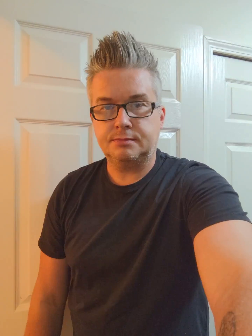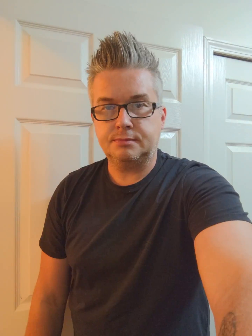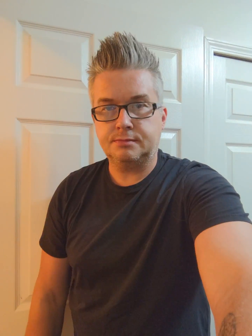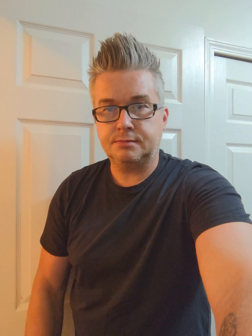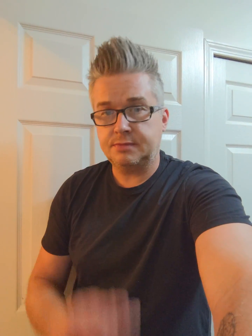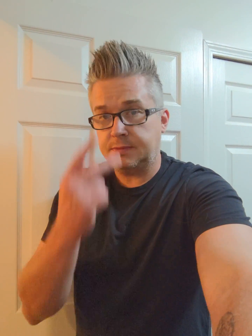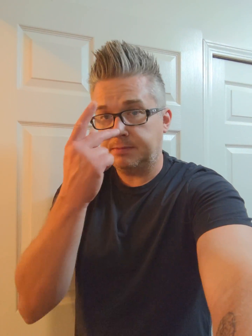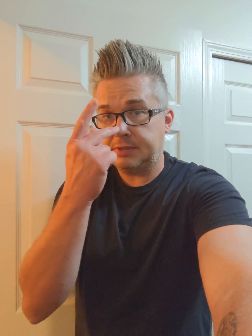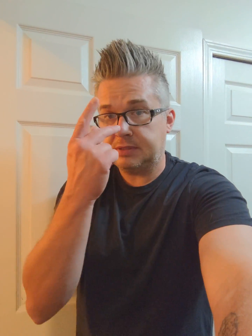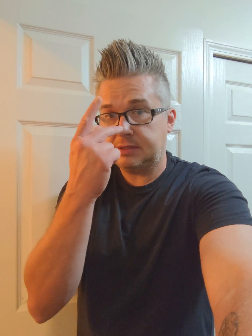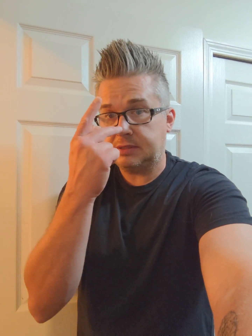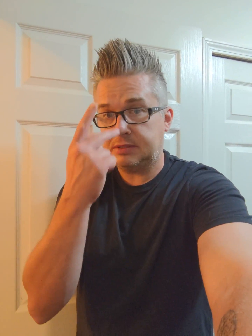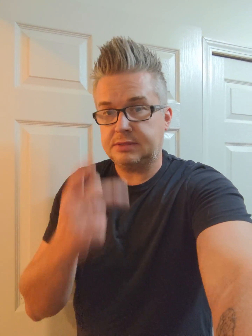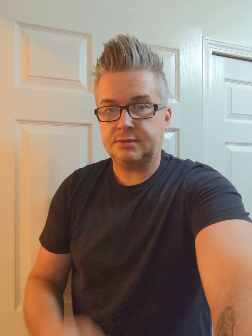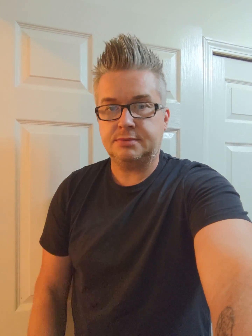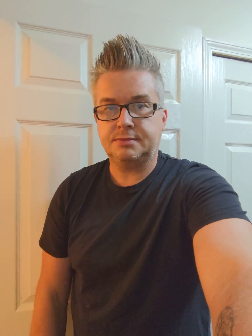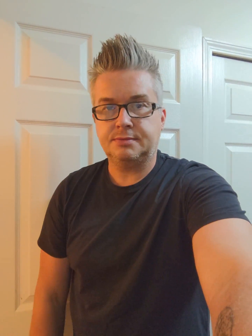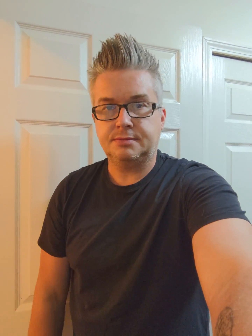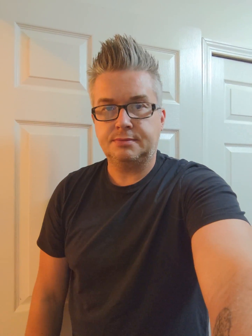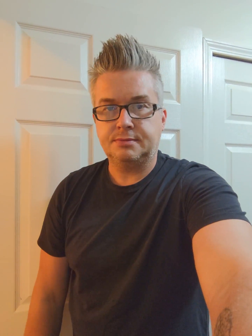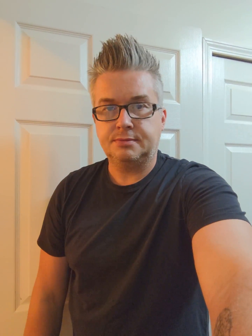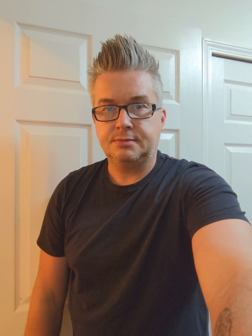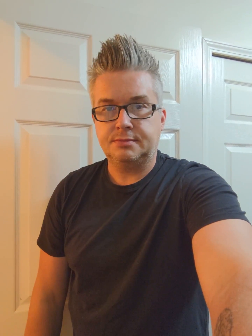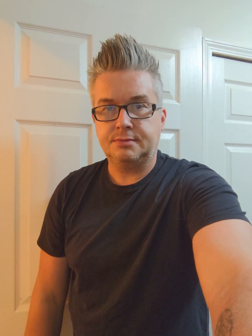penis